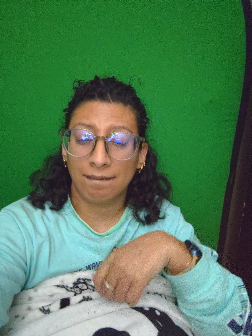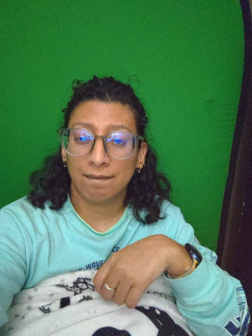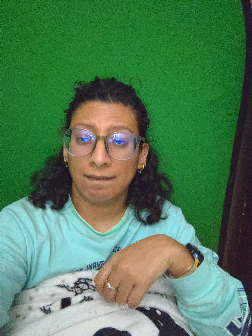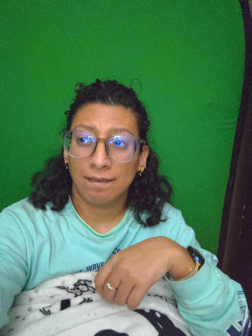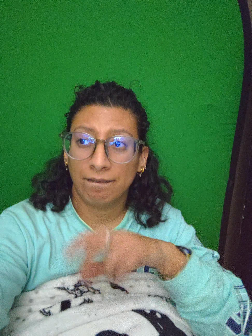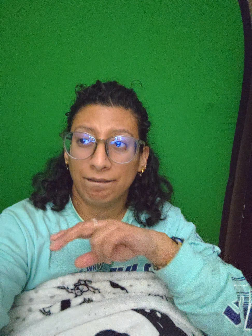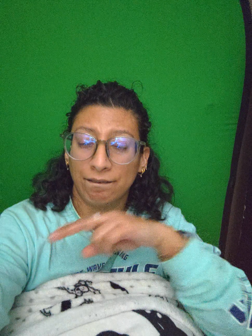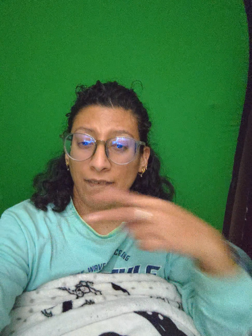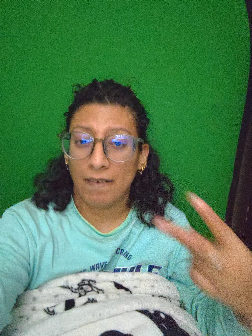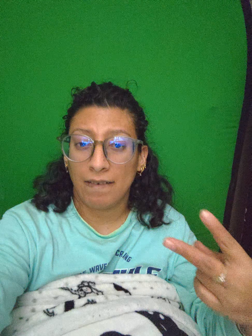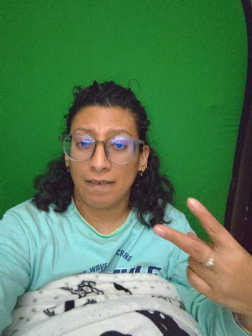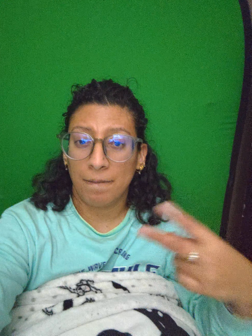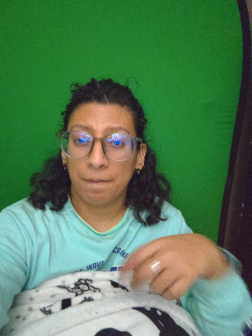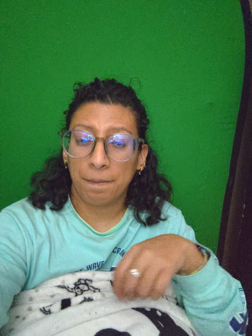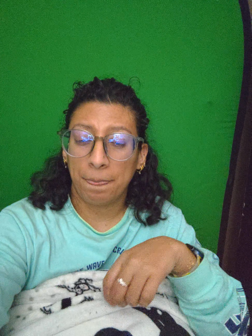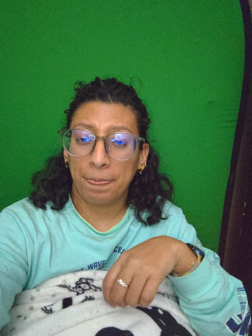fall